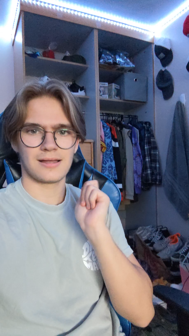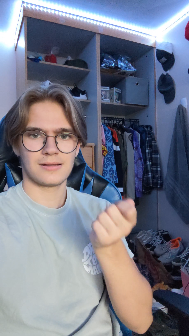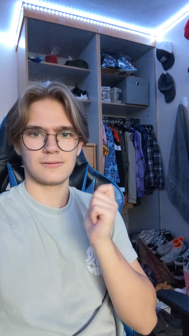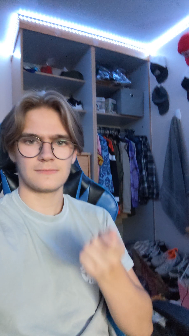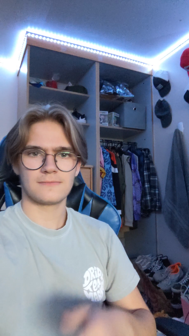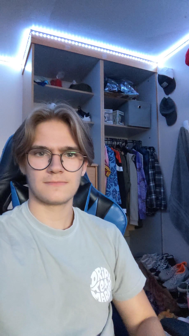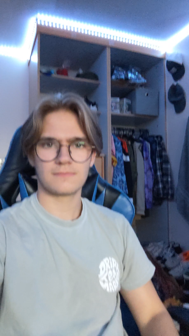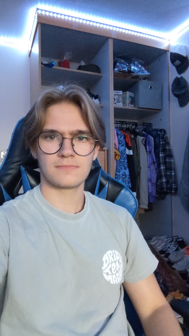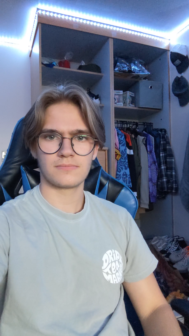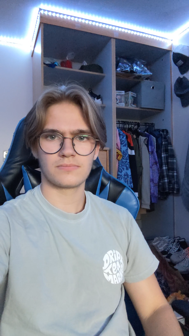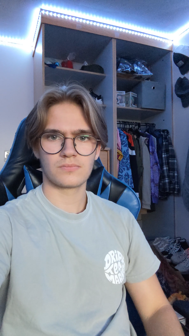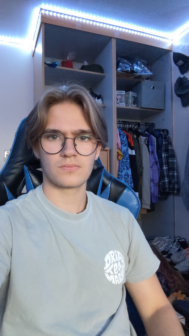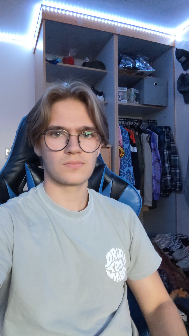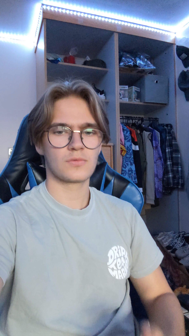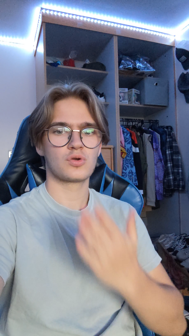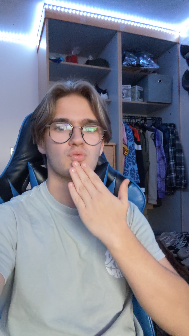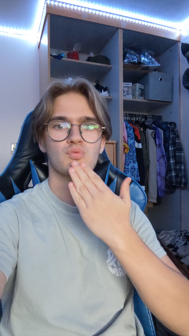good